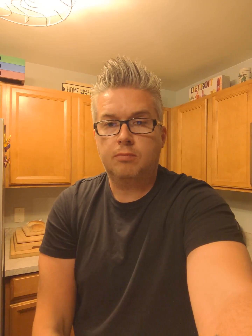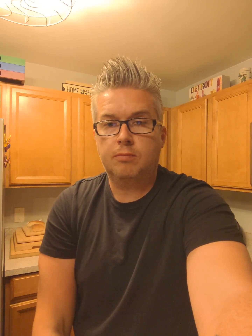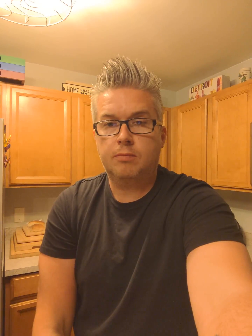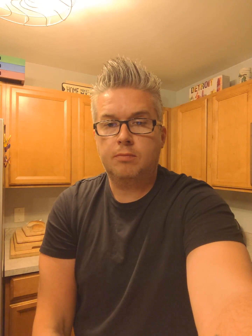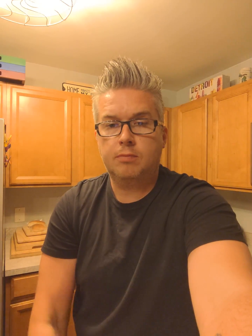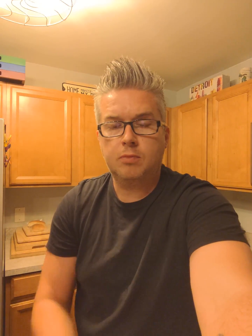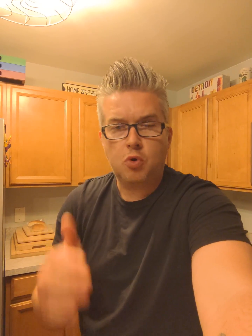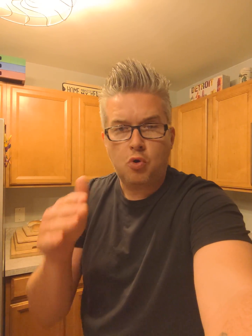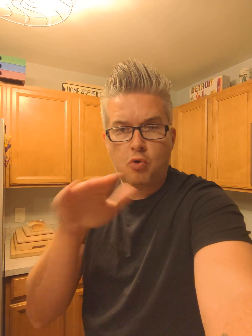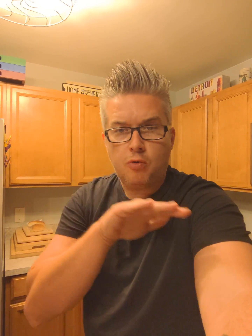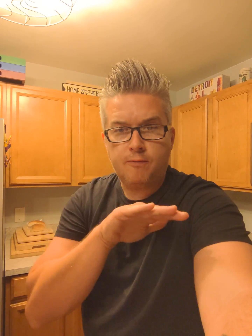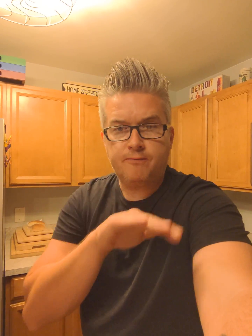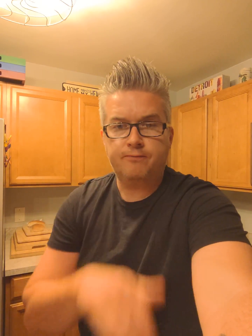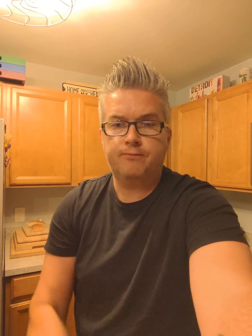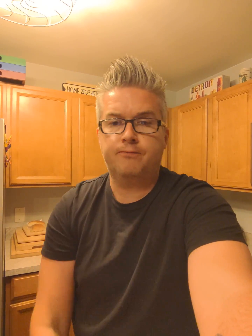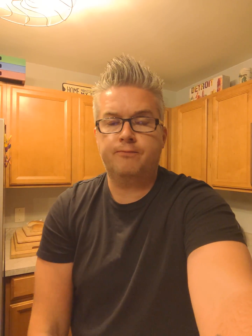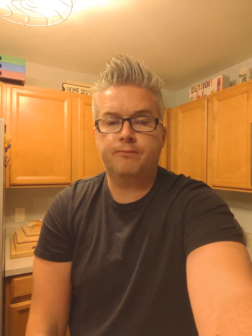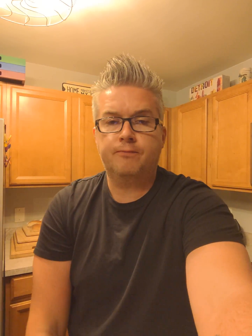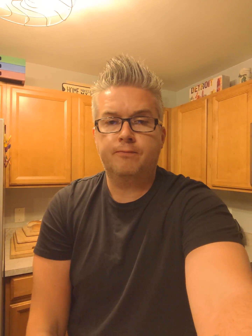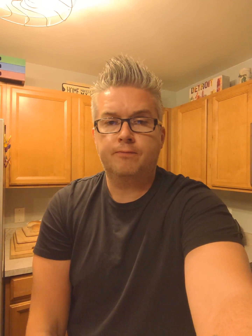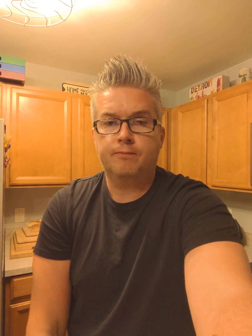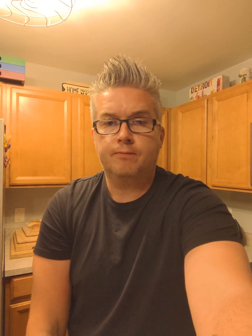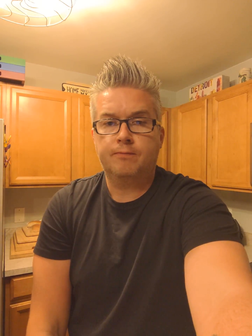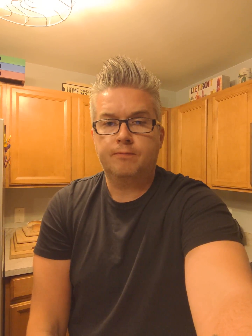cover